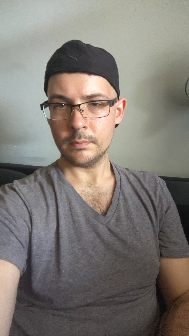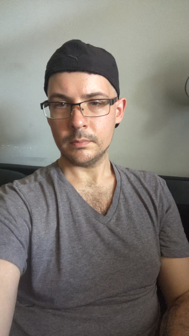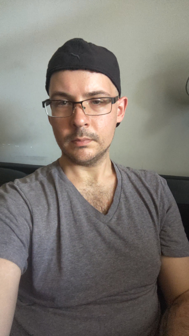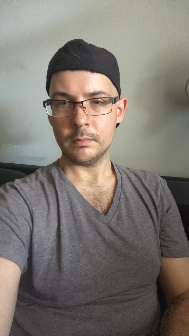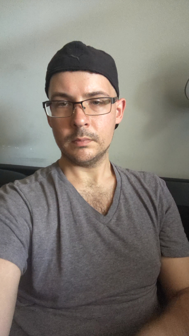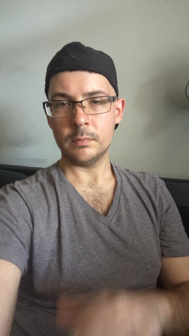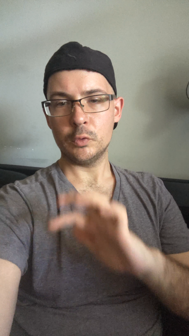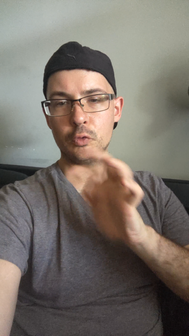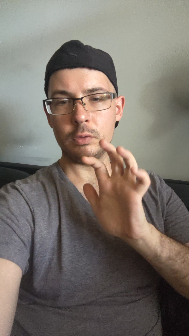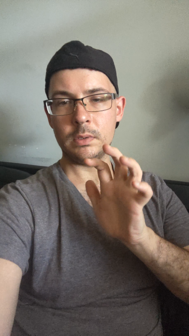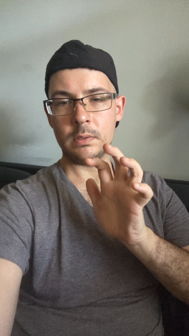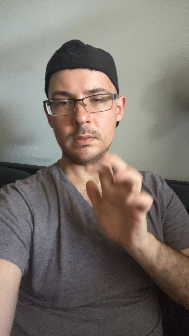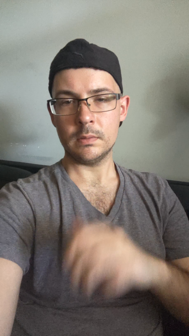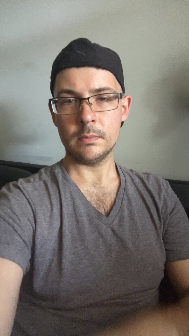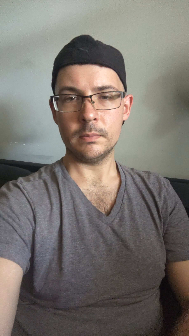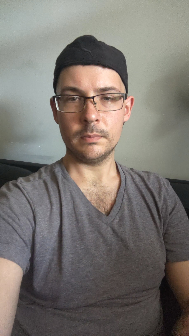cheese